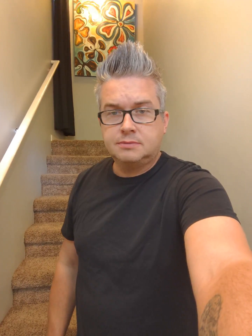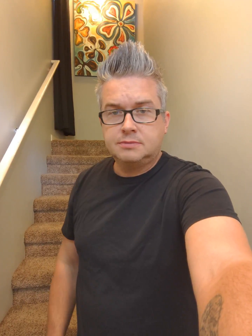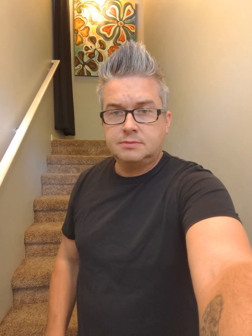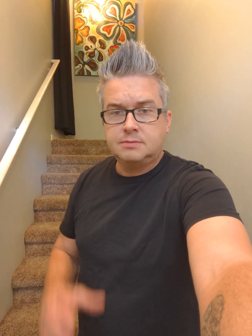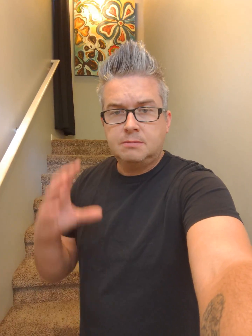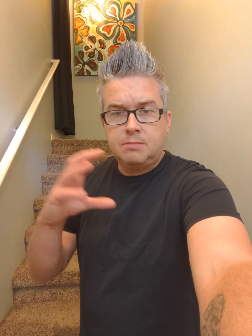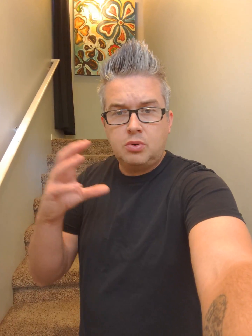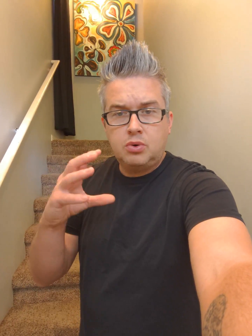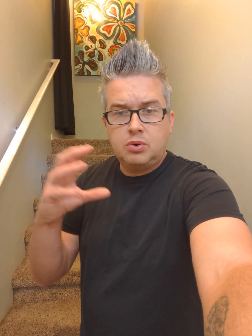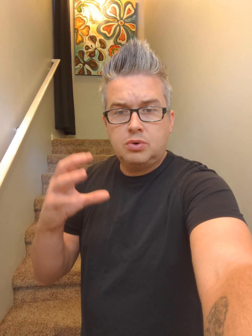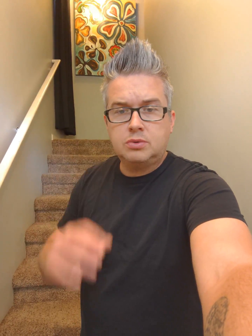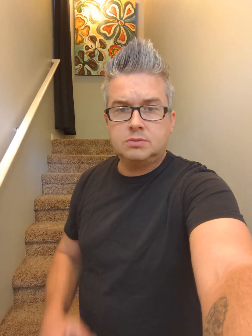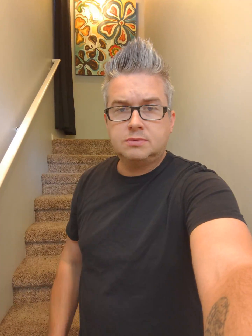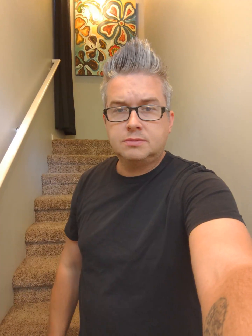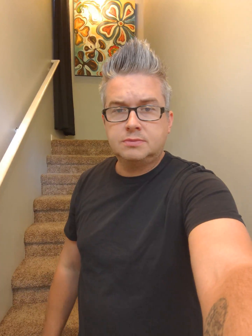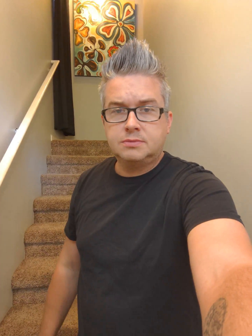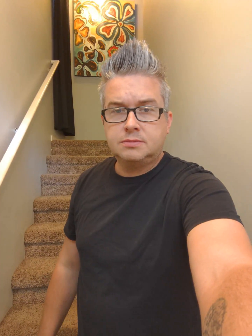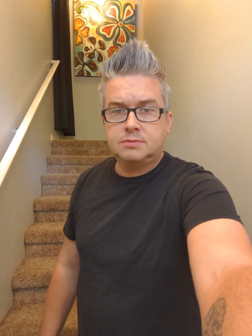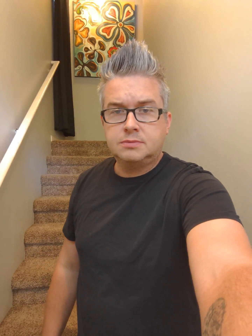ball